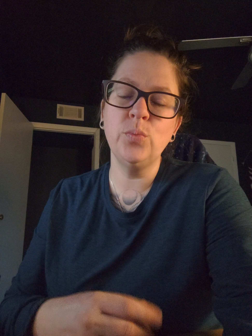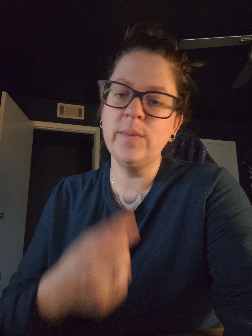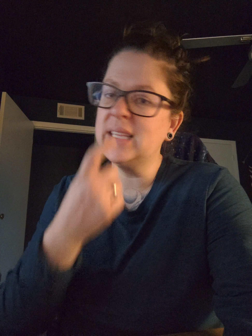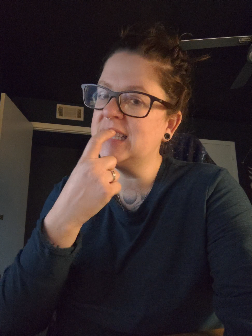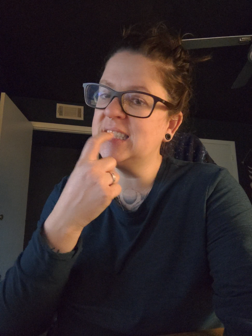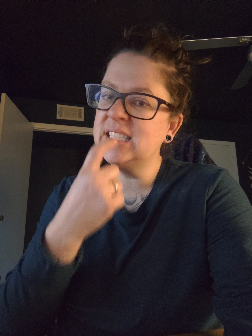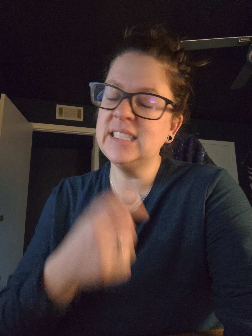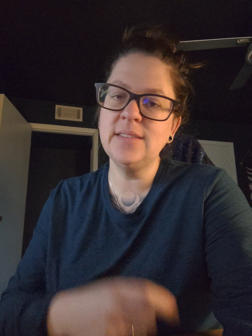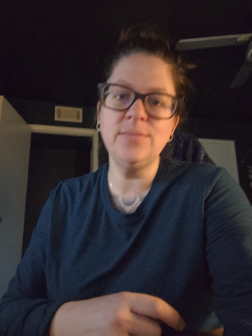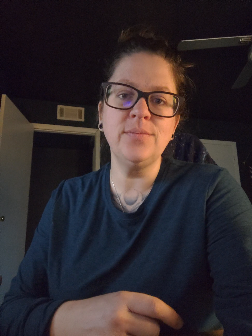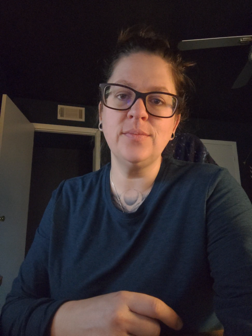window